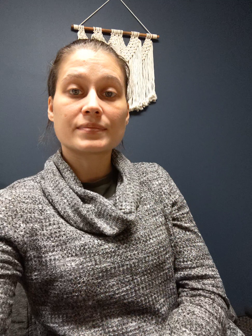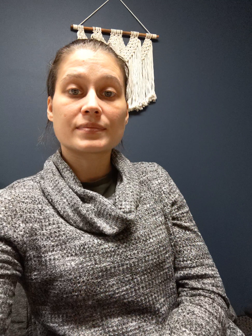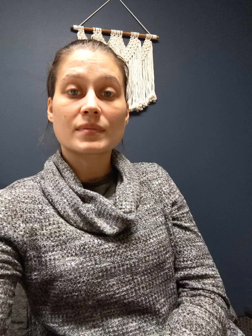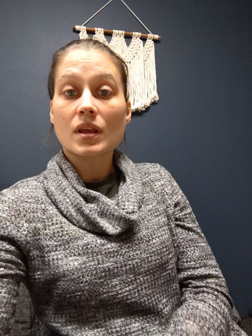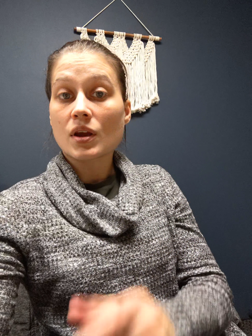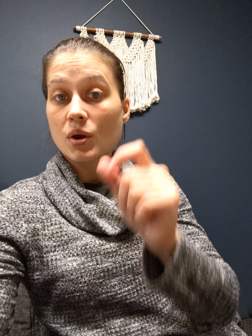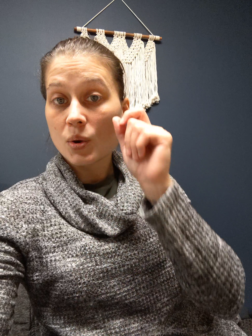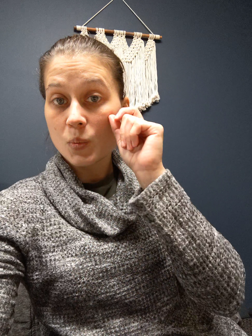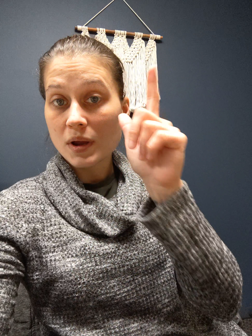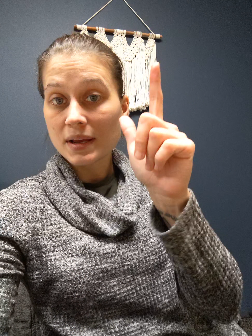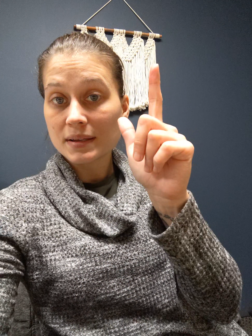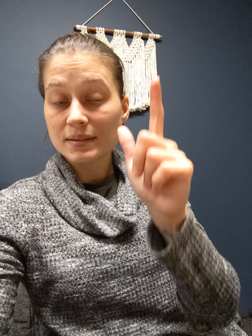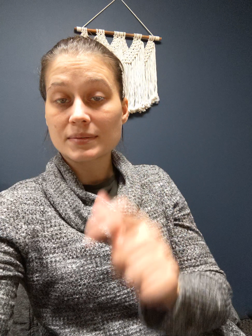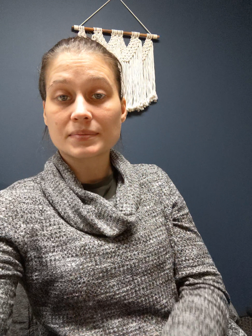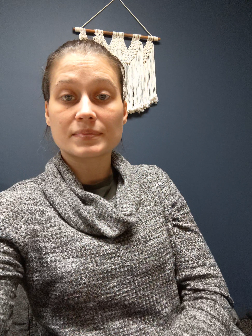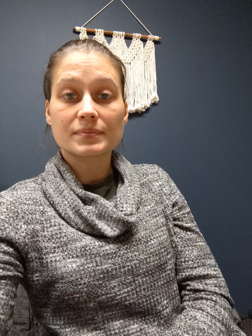wake